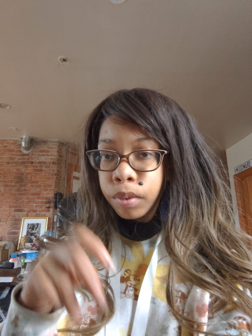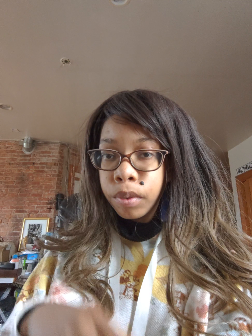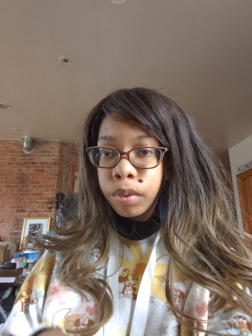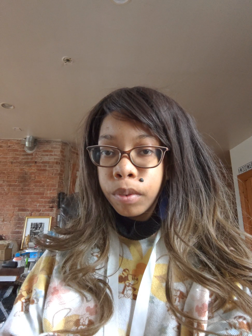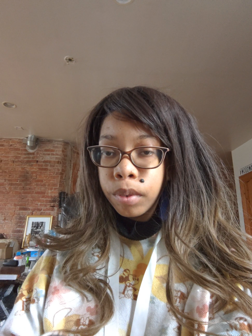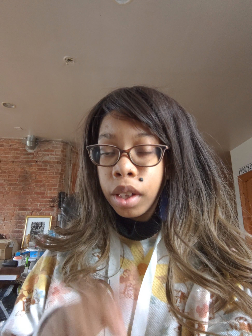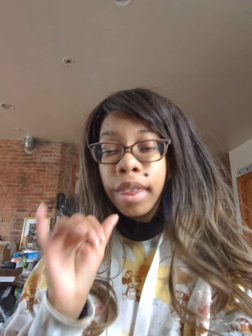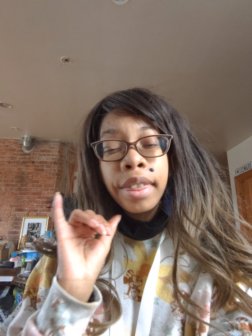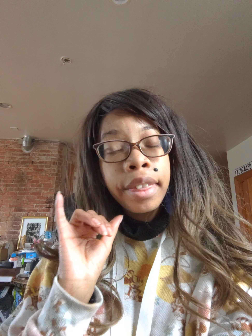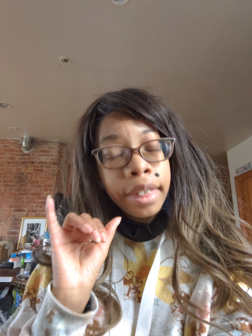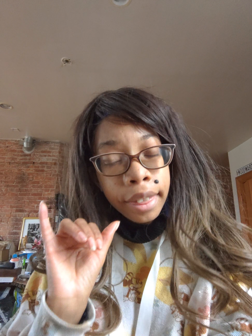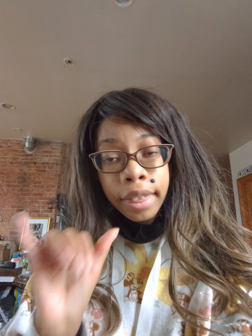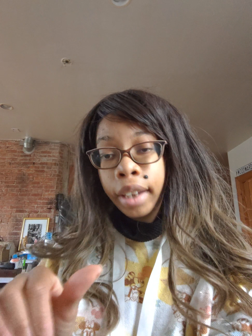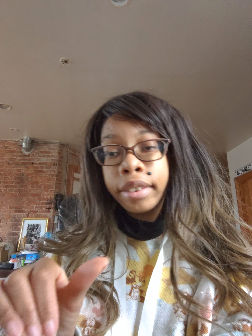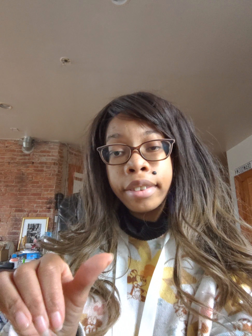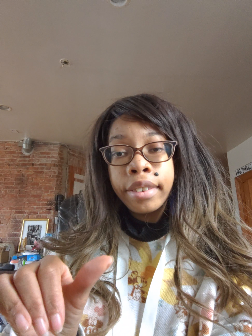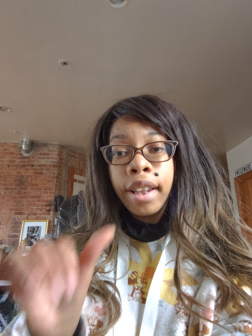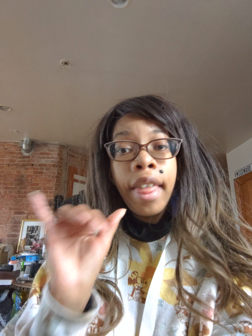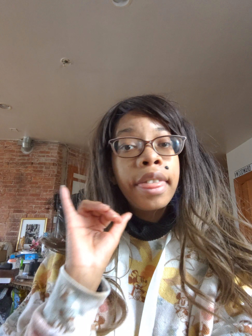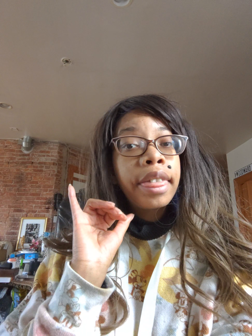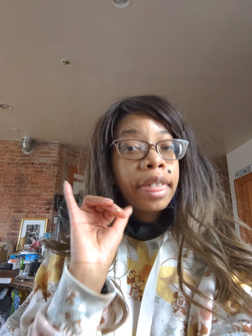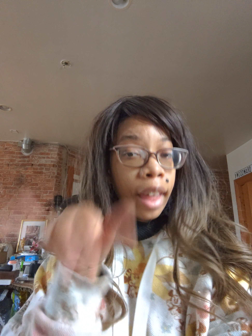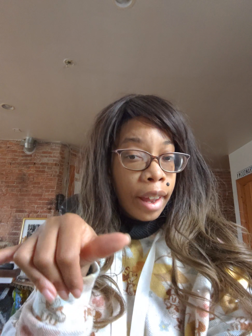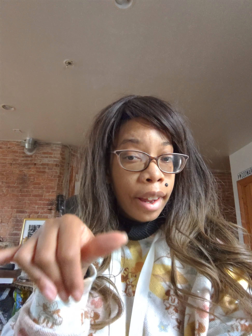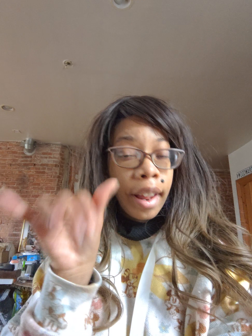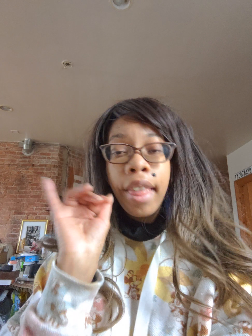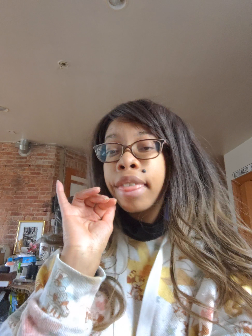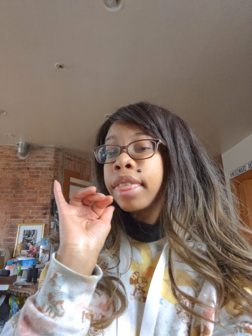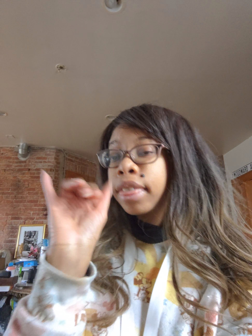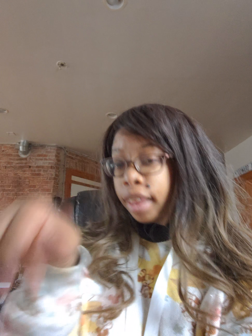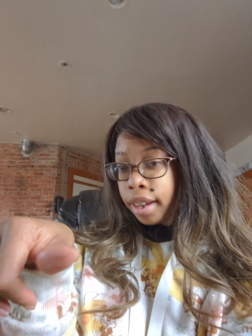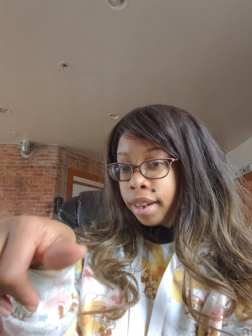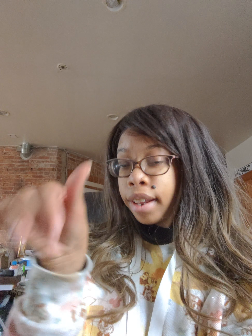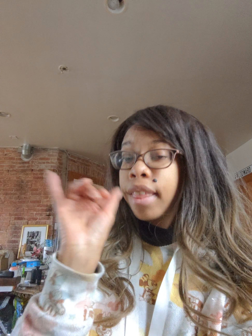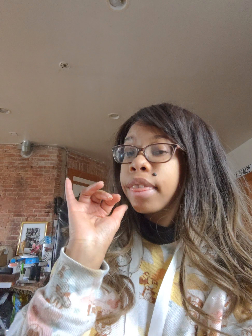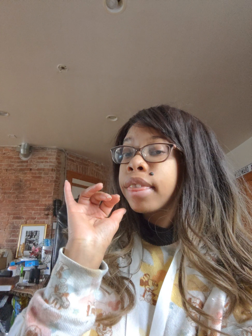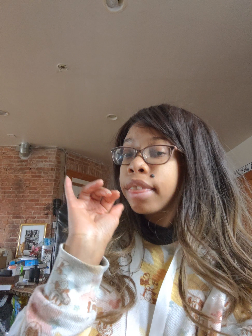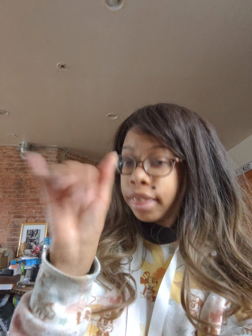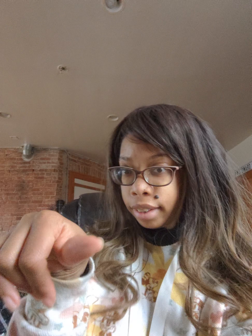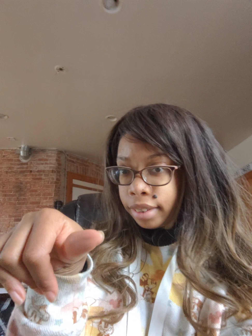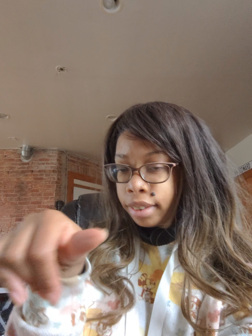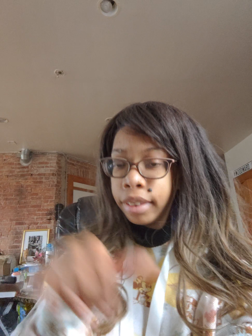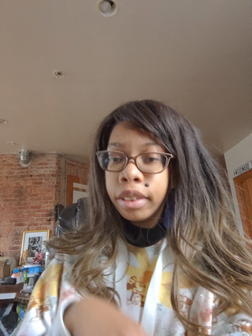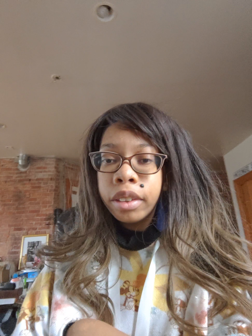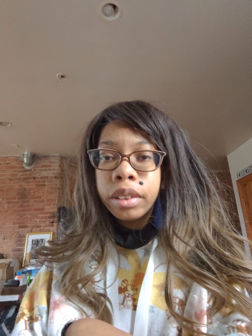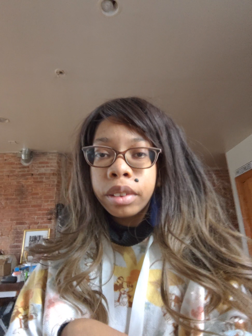that